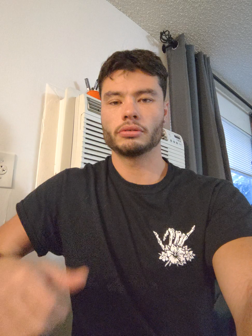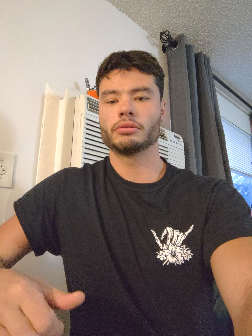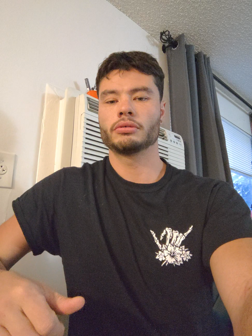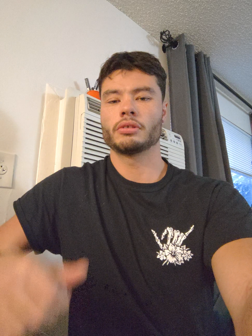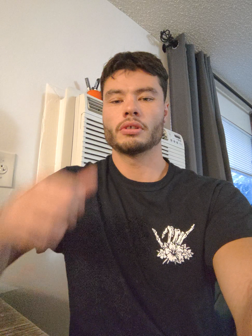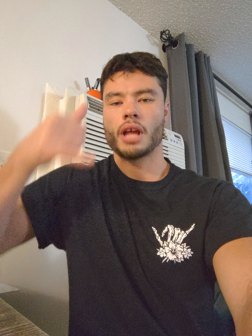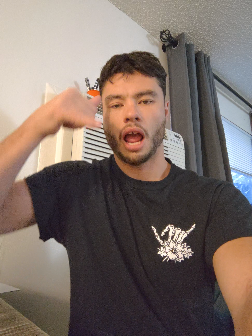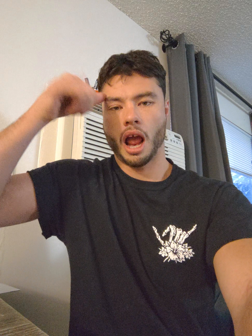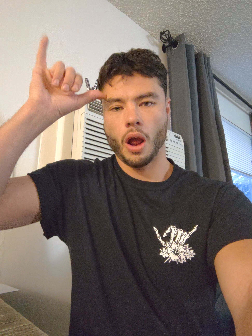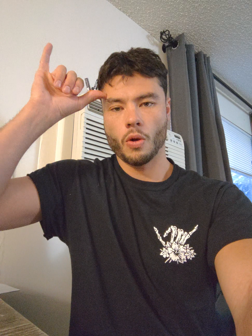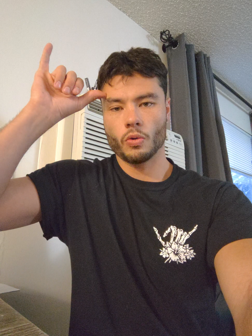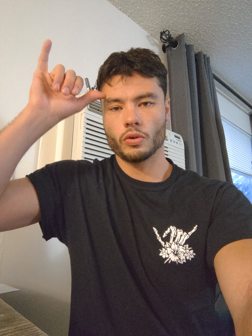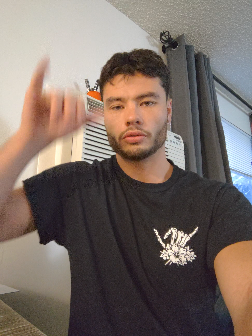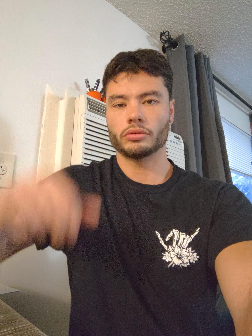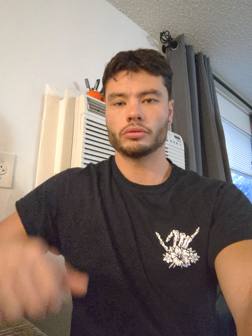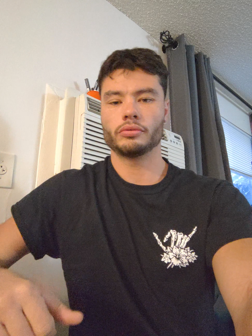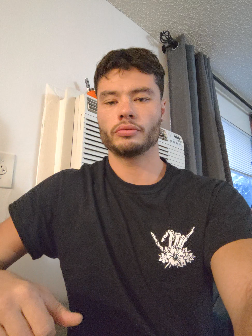cow